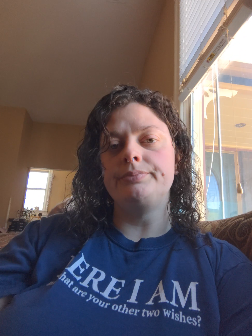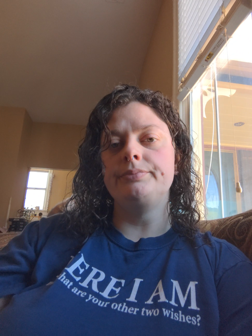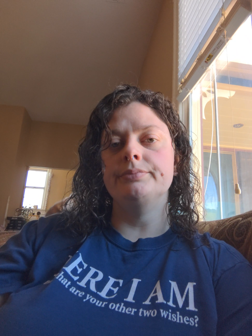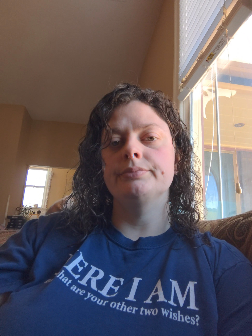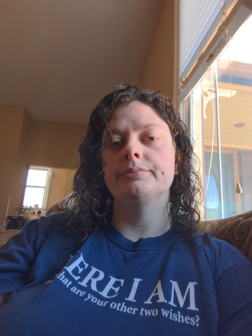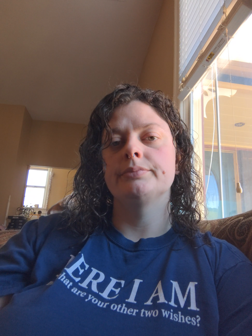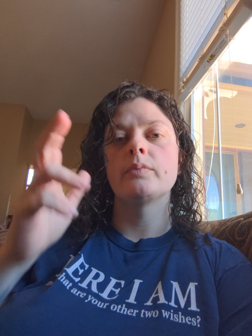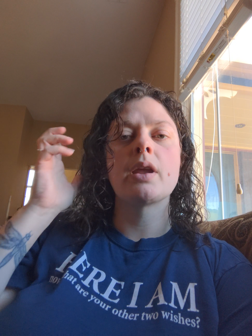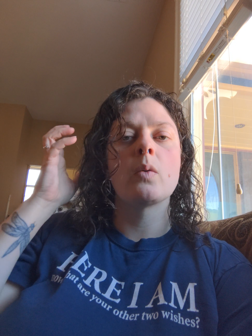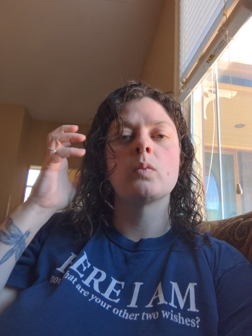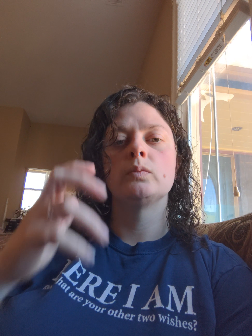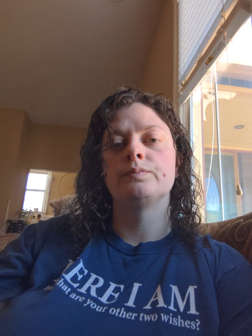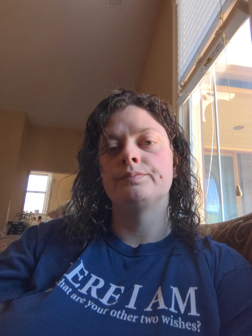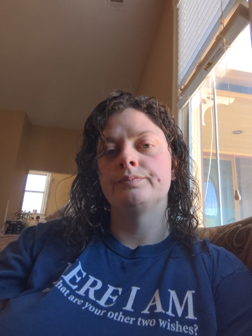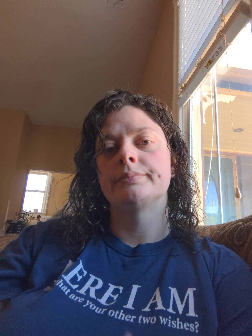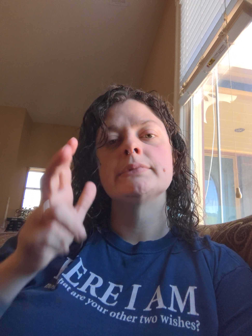radio